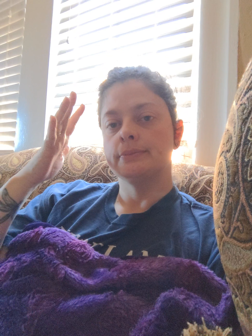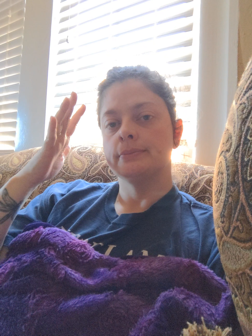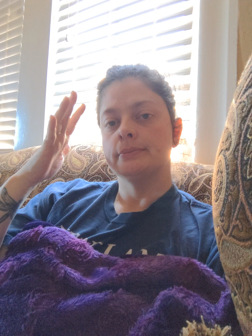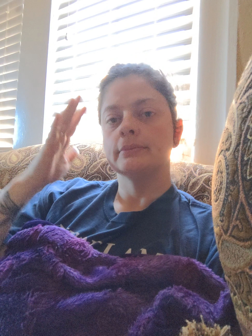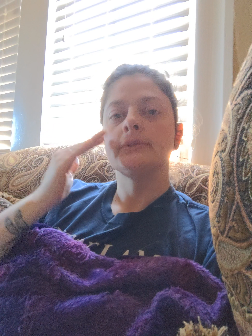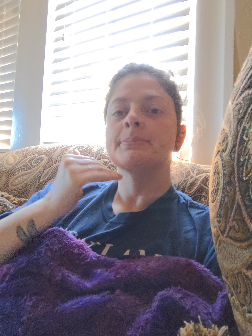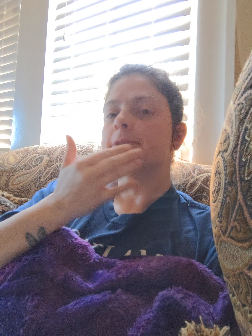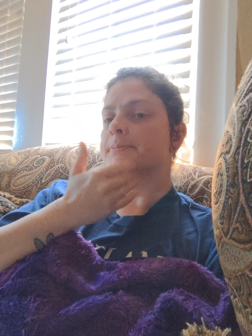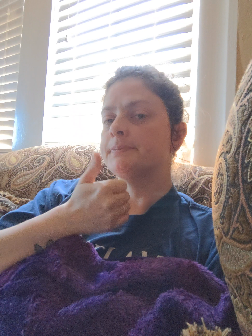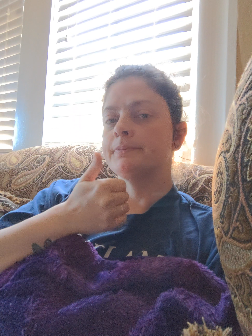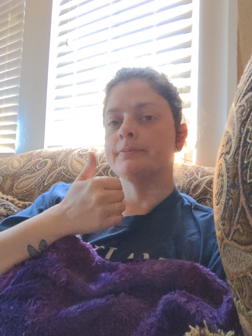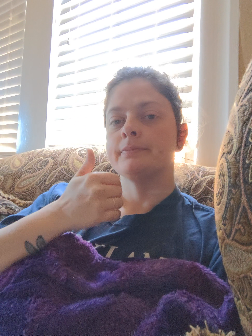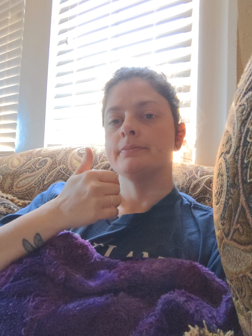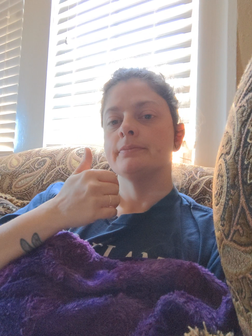napkin